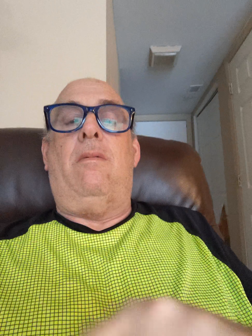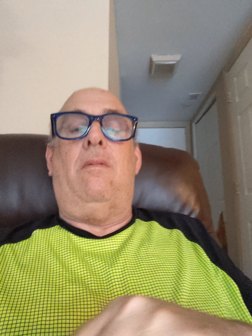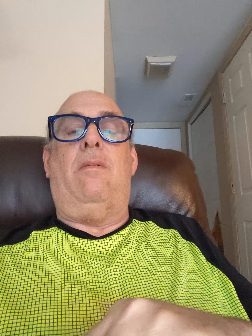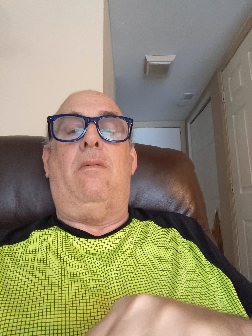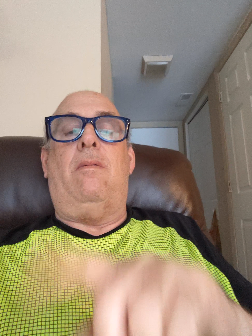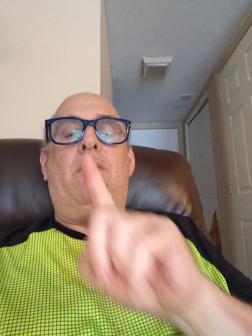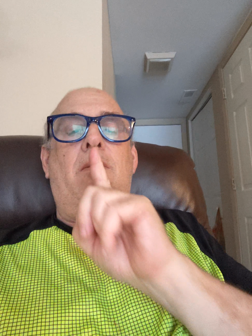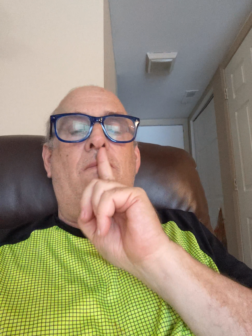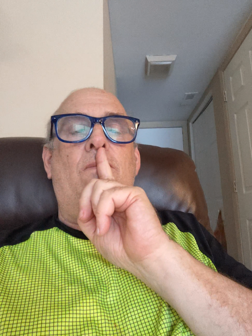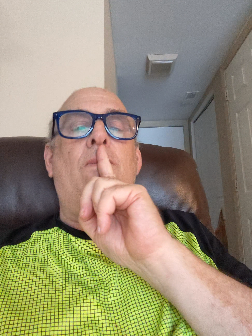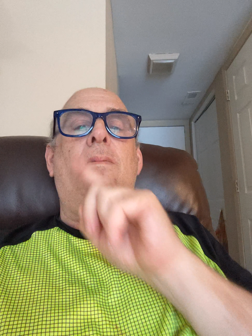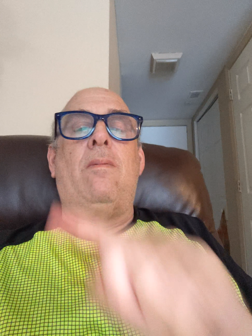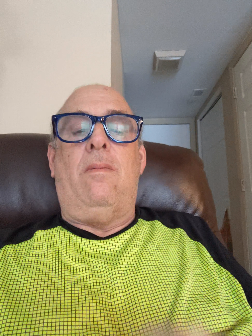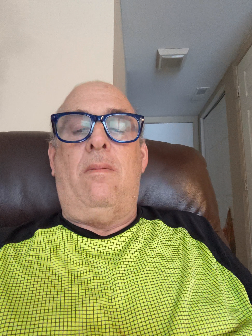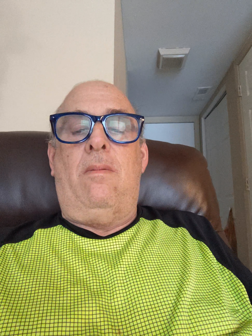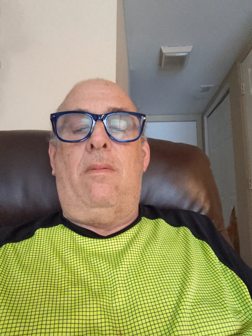shhh